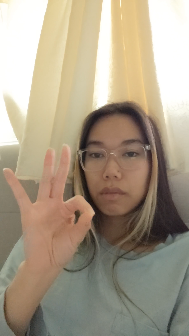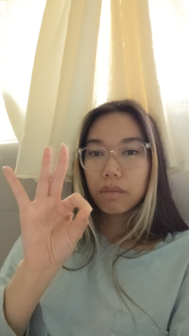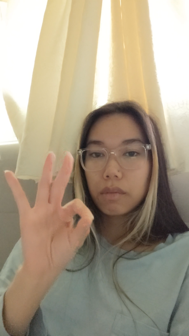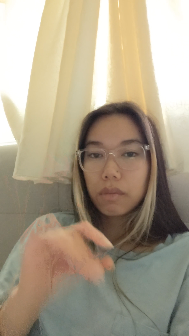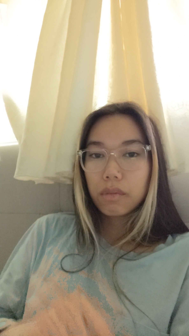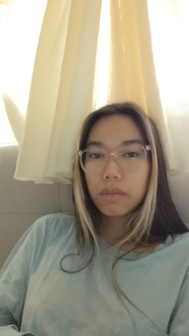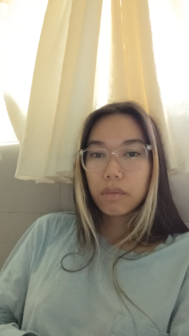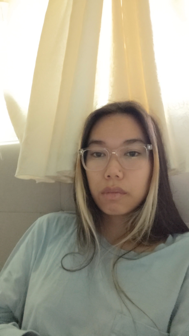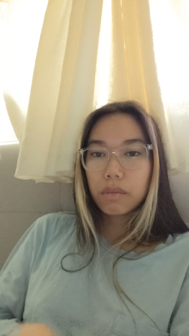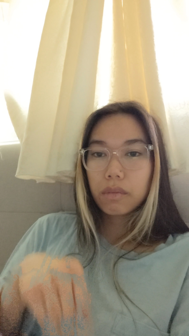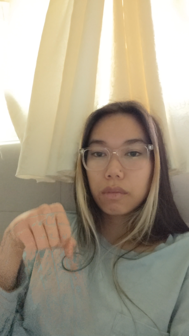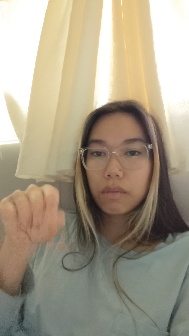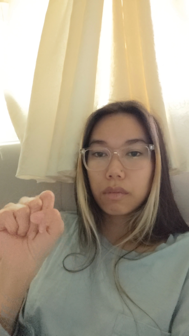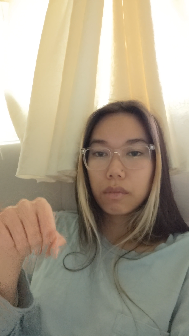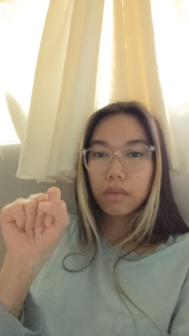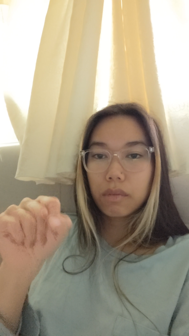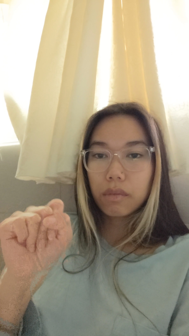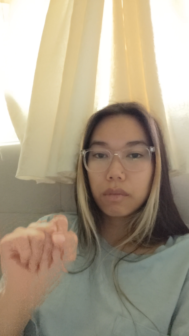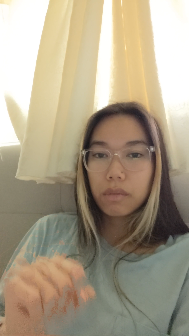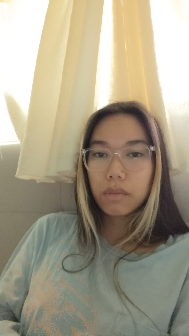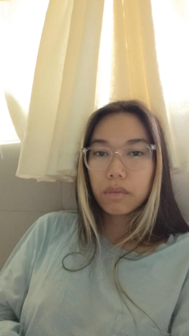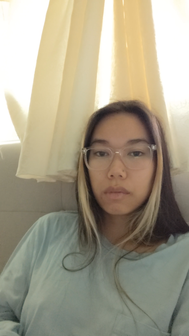motorcycle